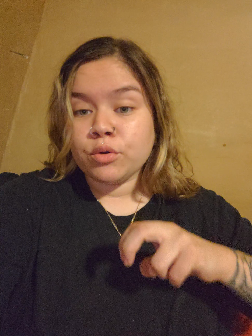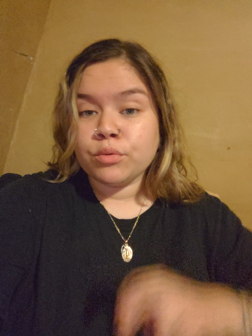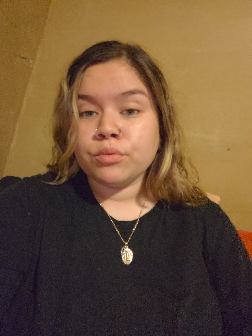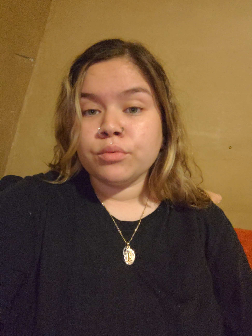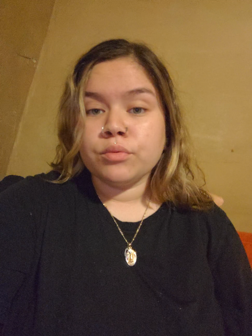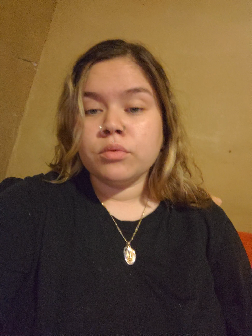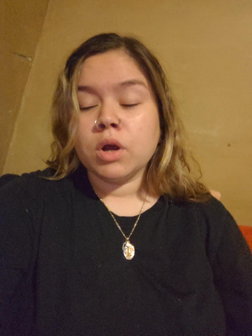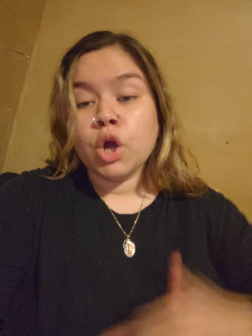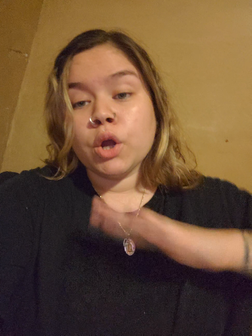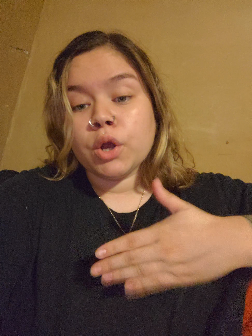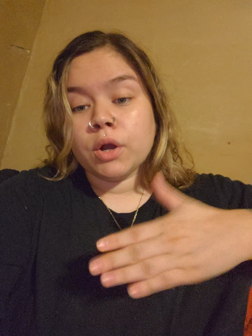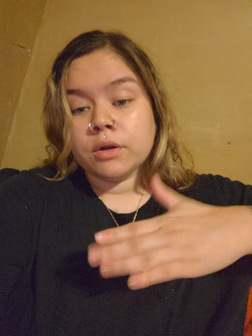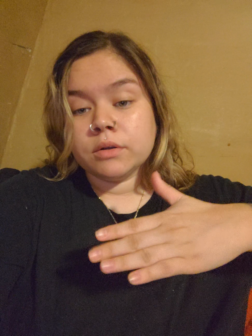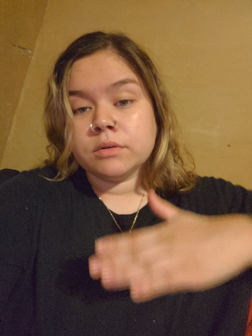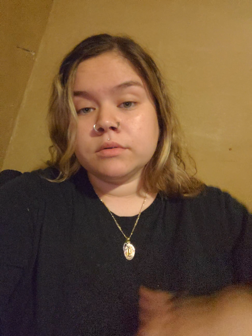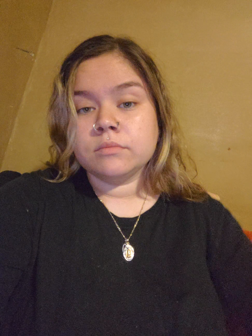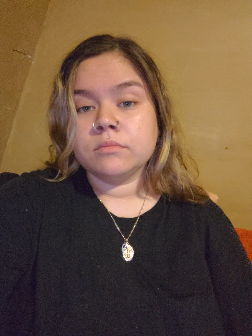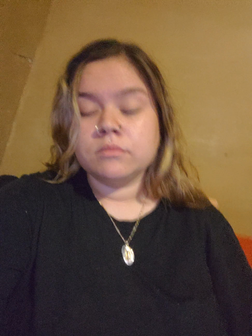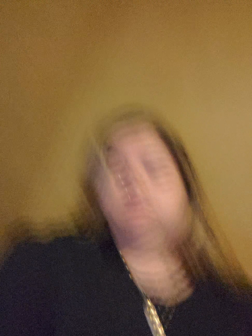cook